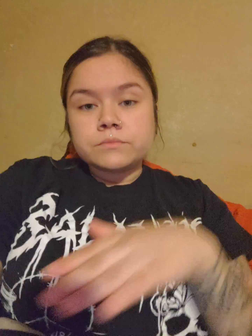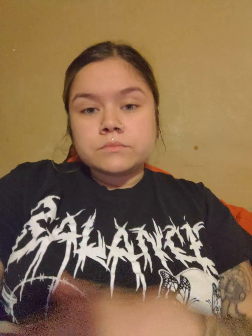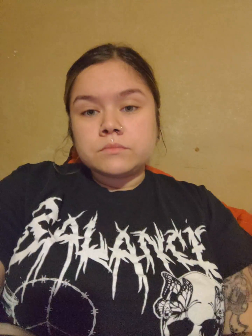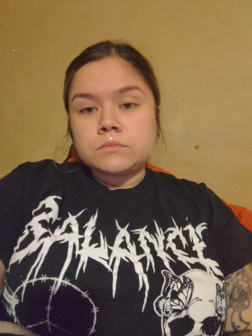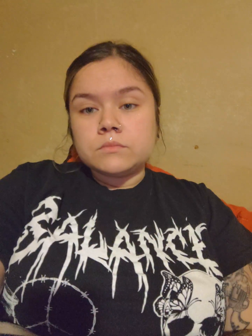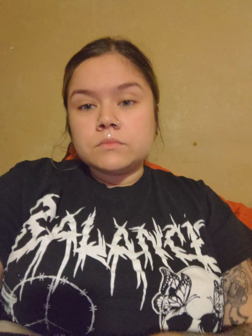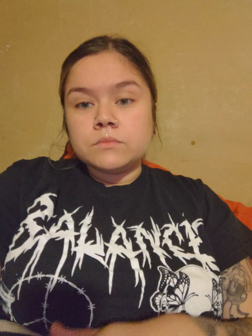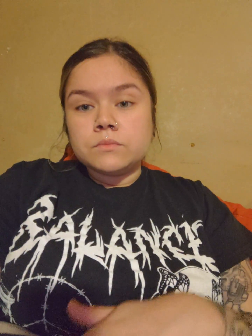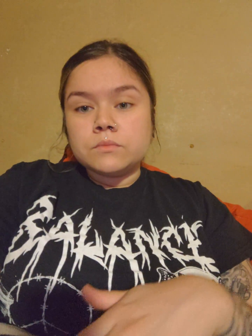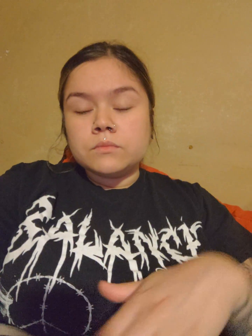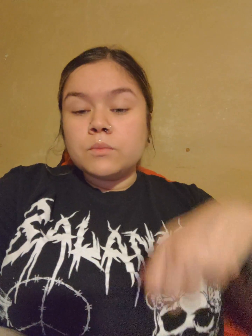motorcycle